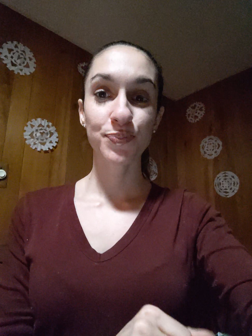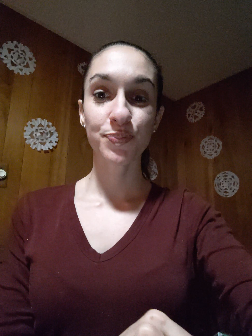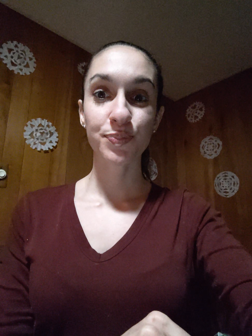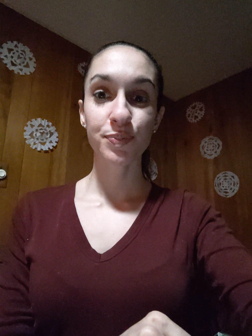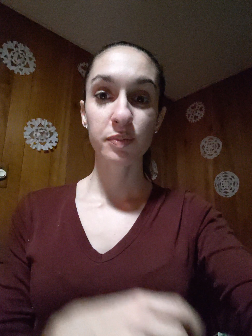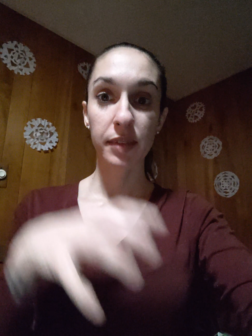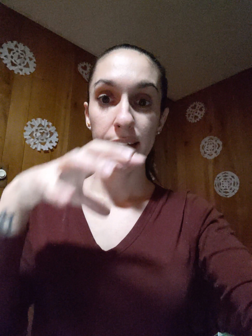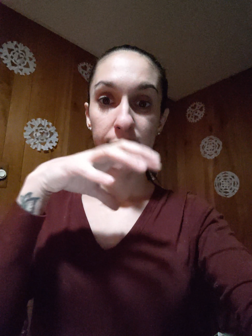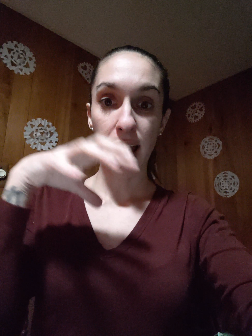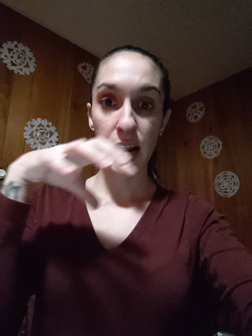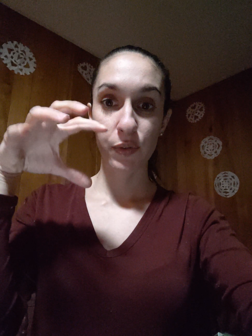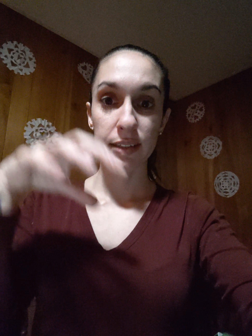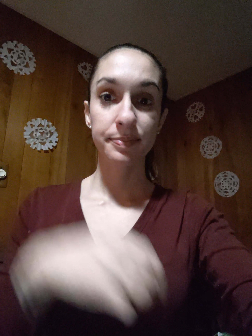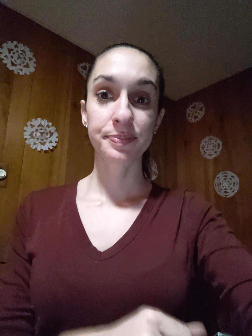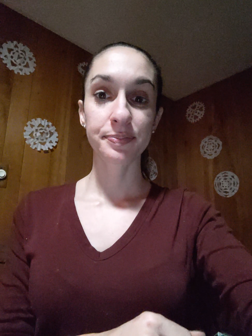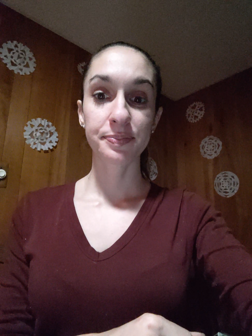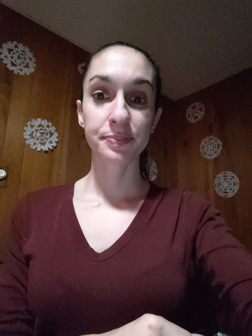cloud